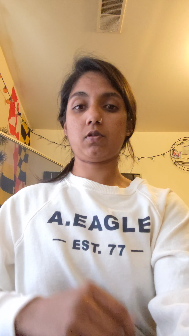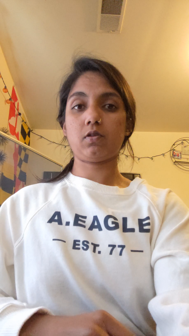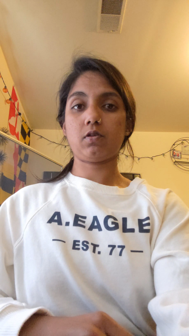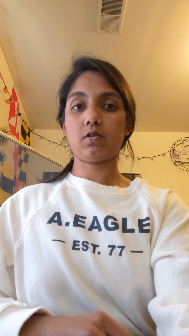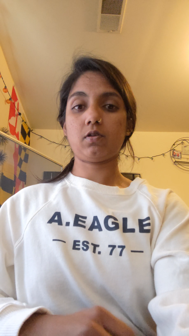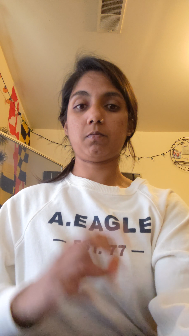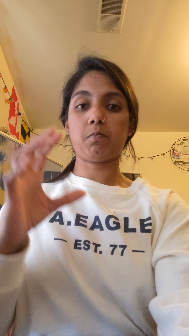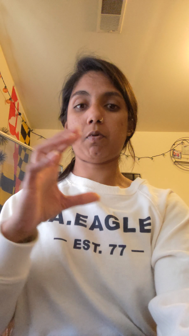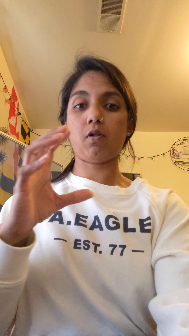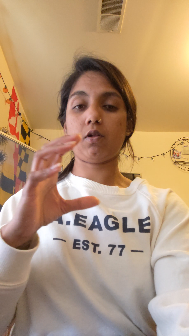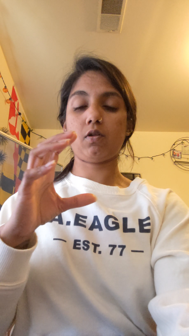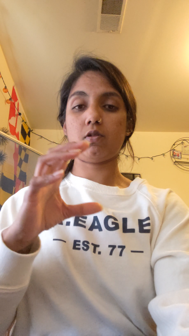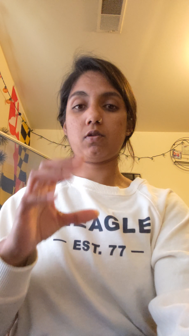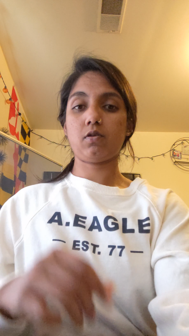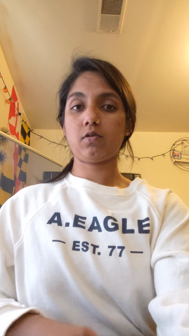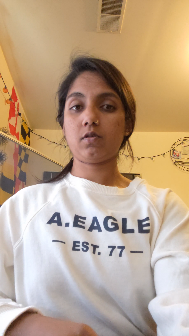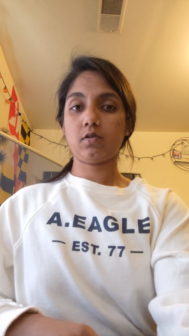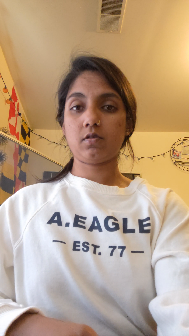ball